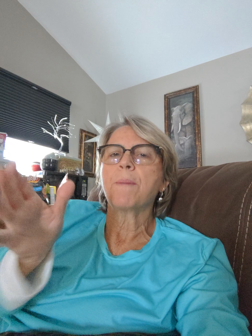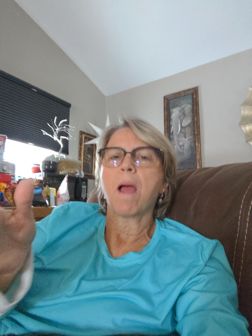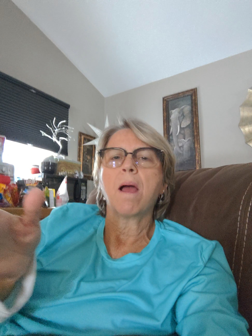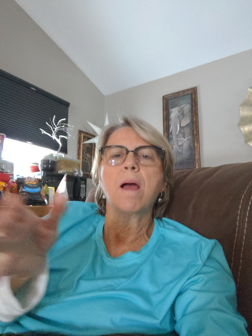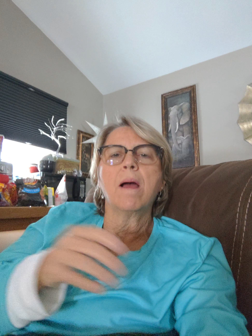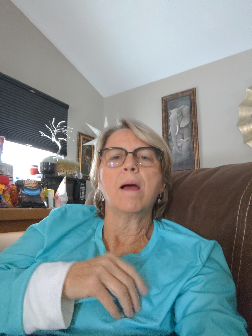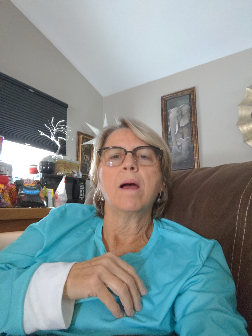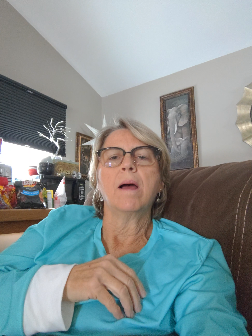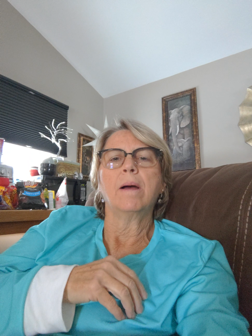grandma